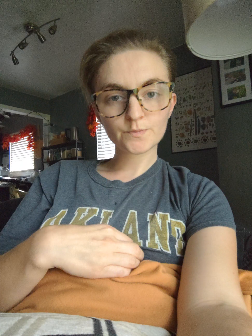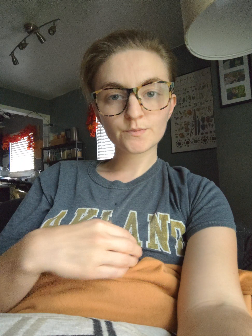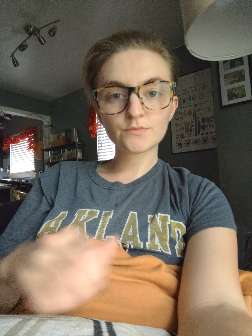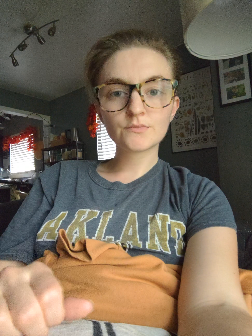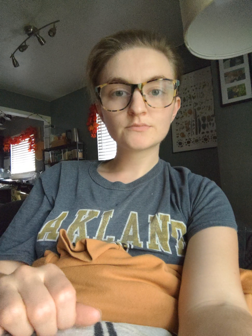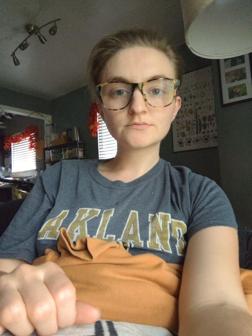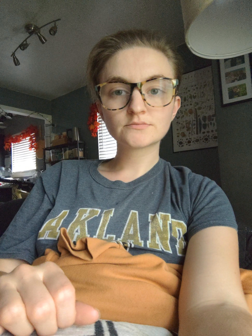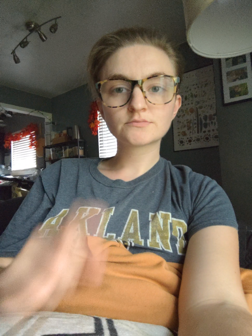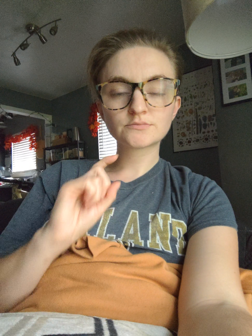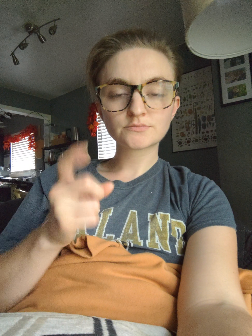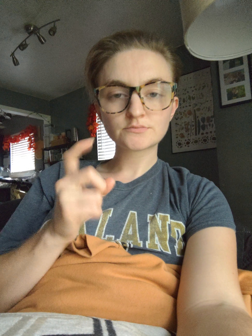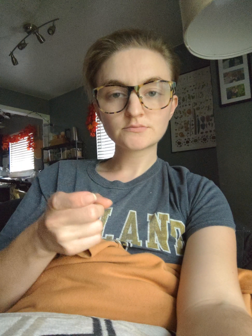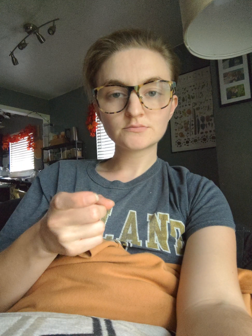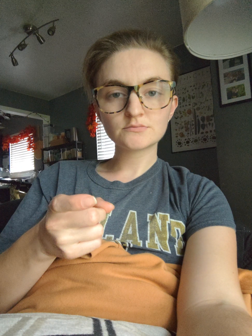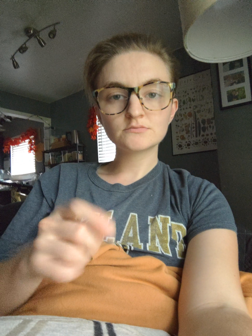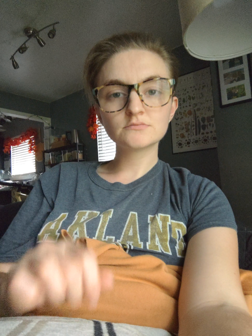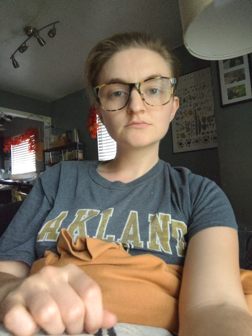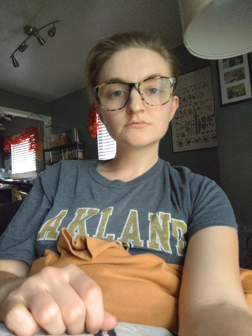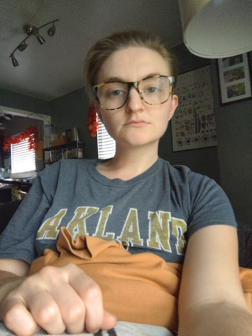present